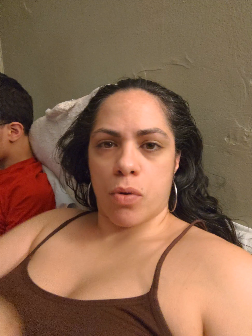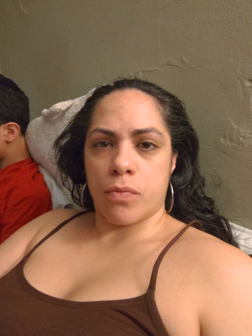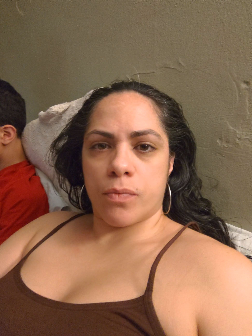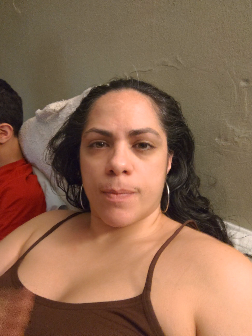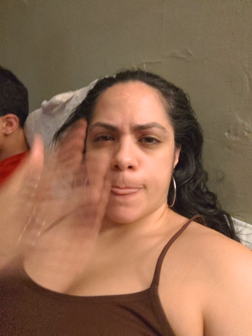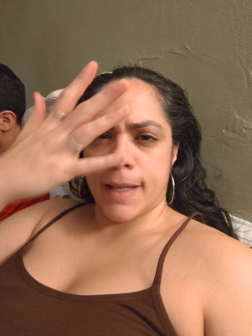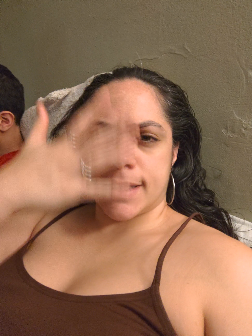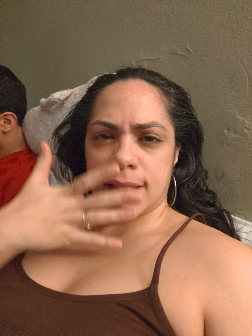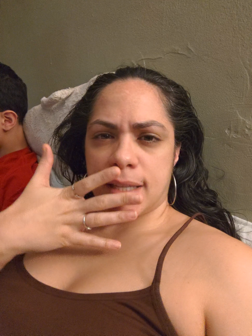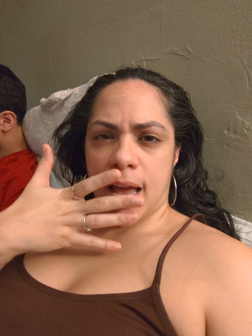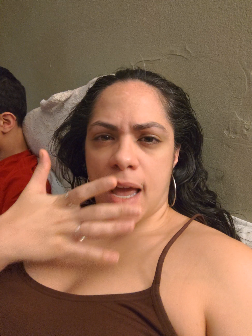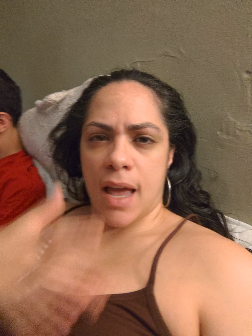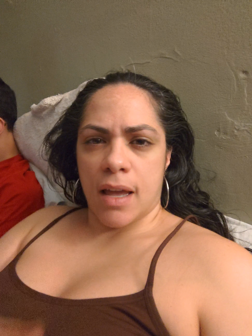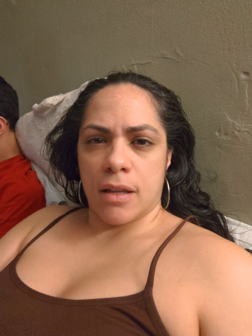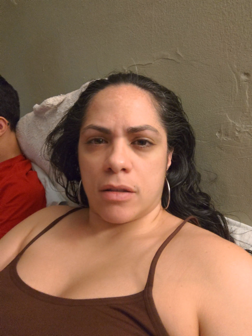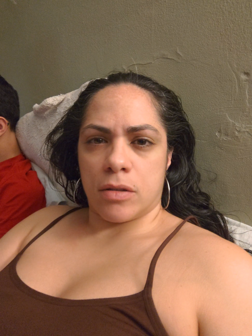sad